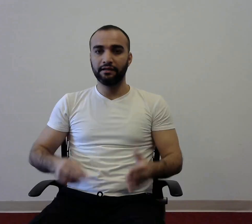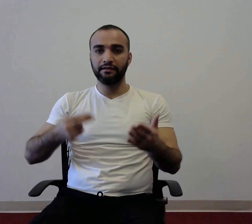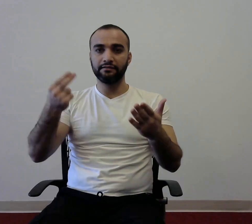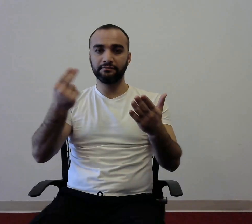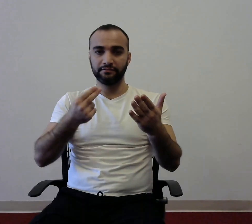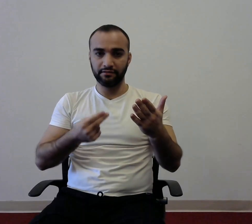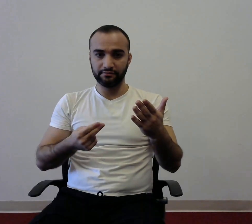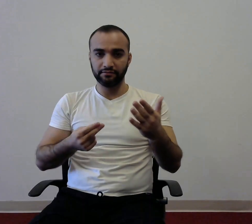rəsim